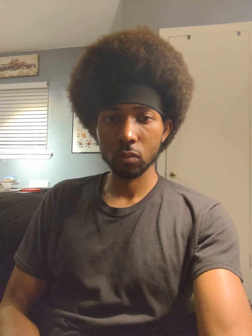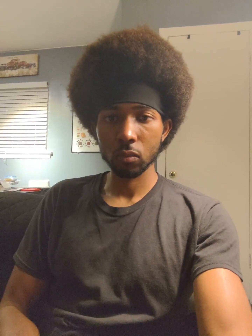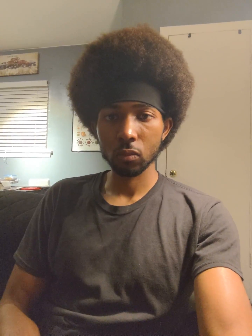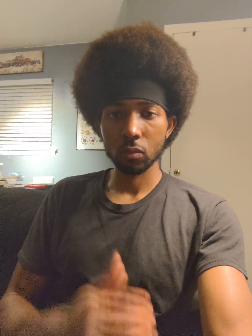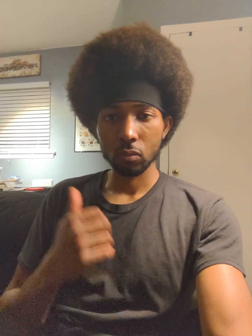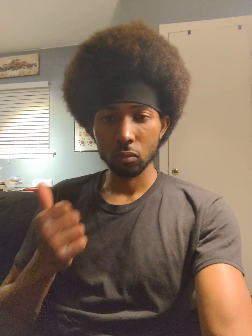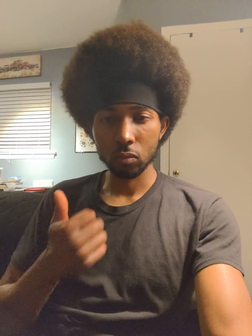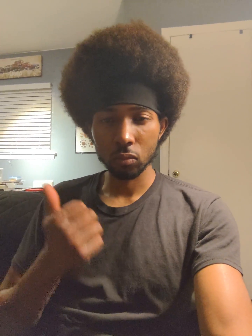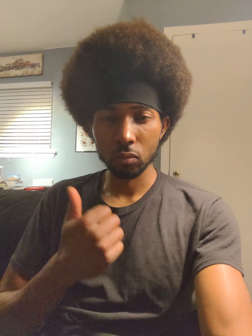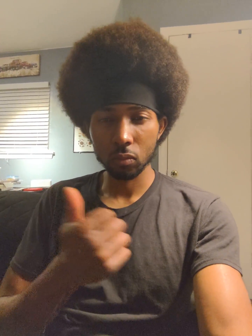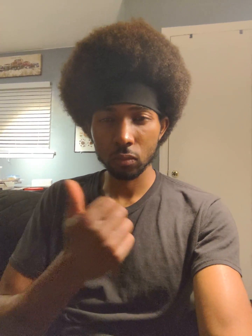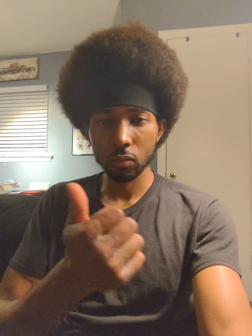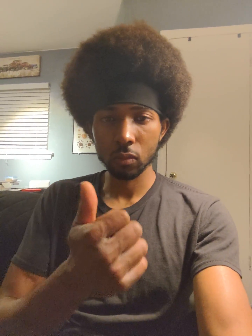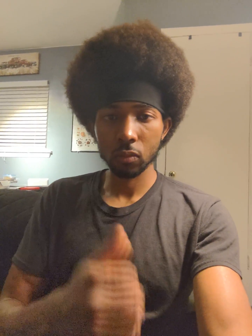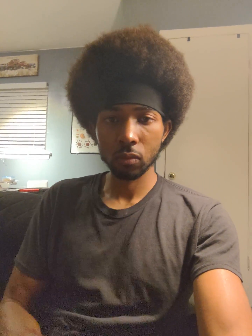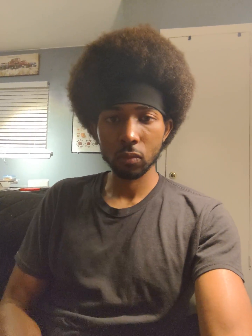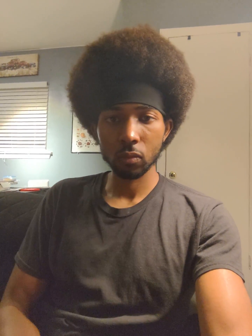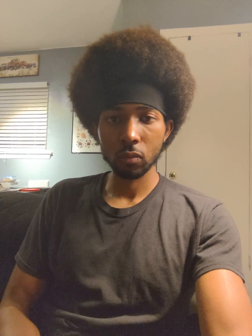chase